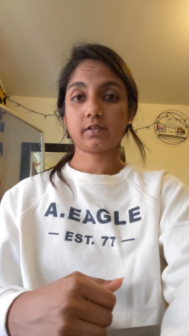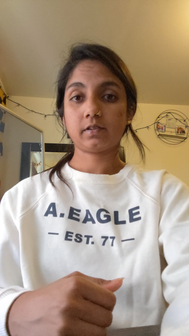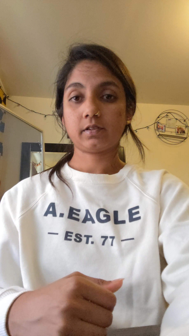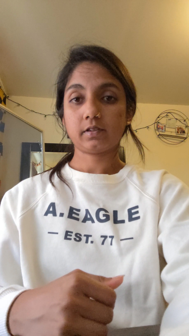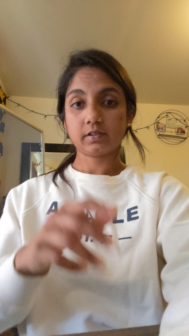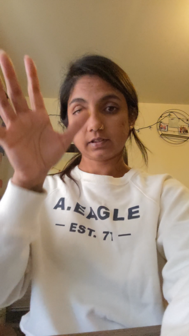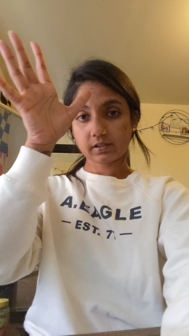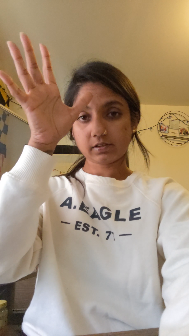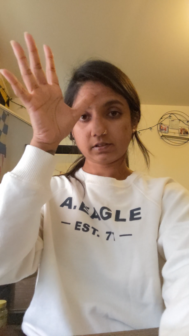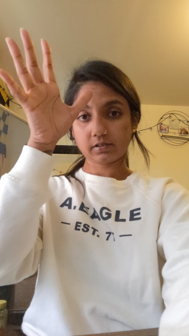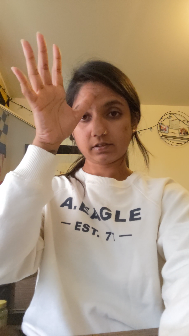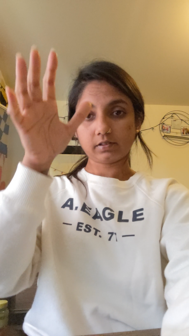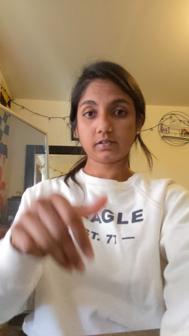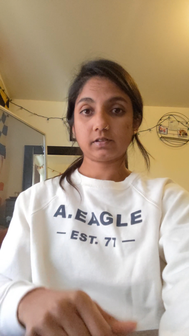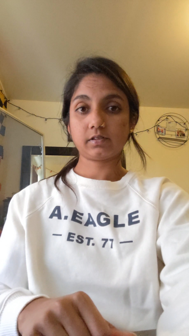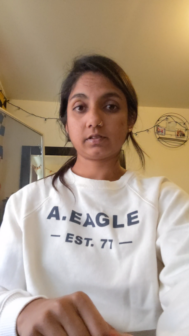daddy